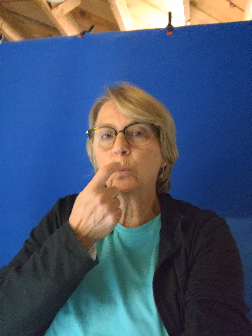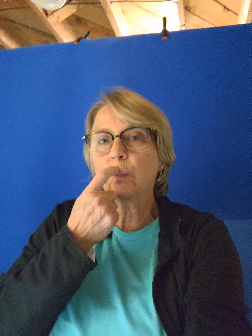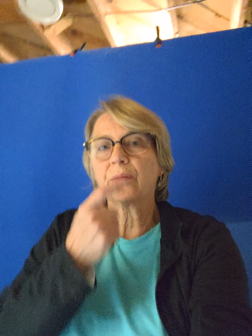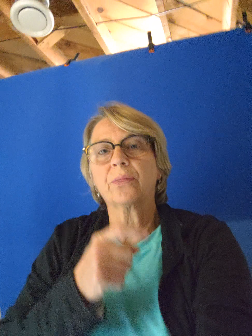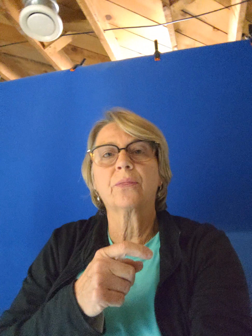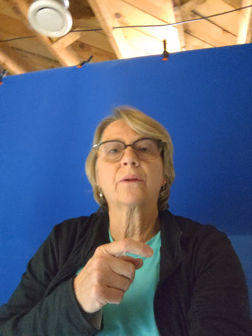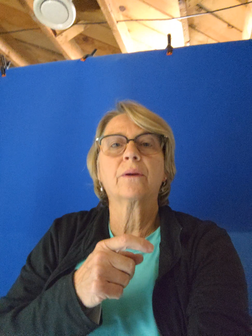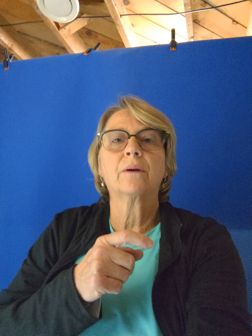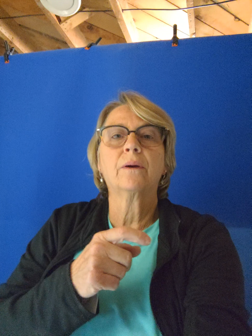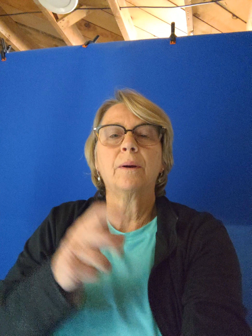tooth